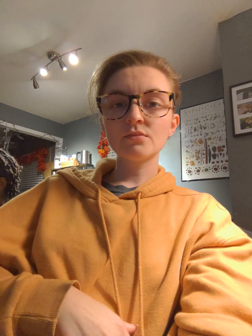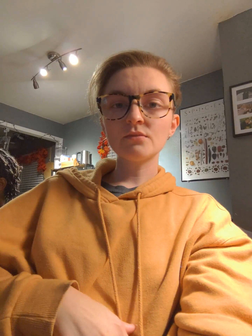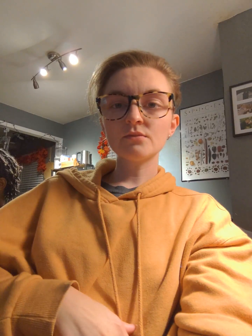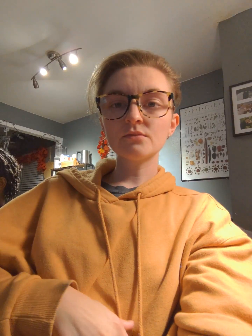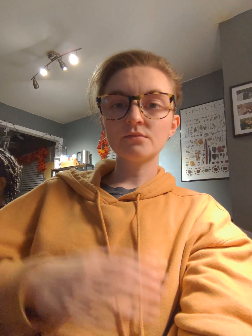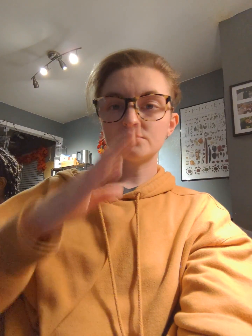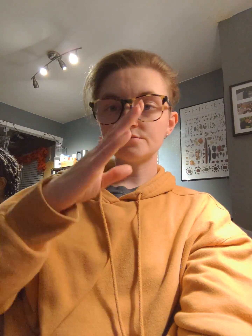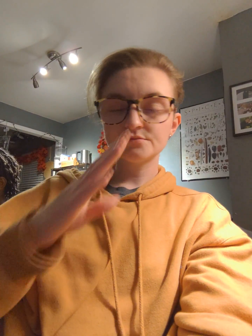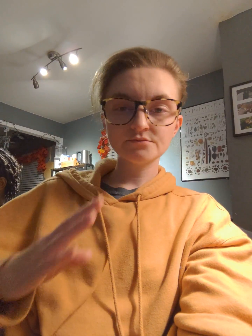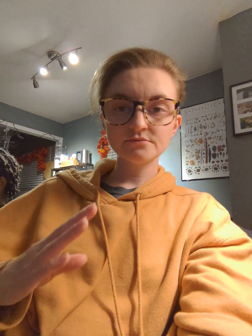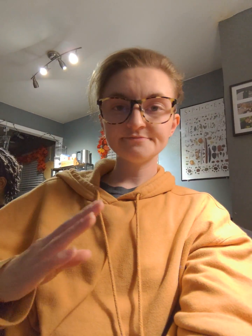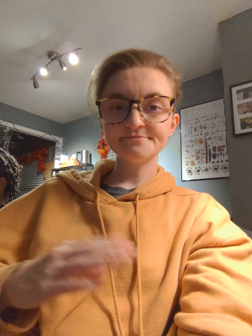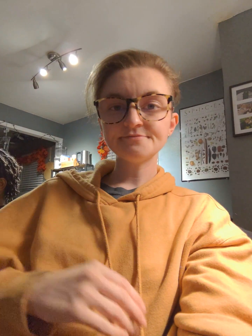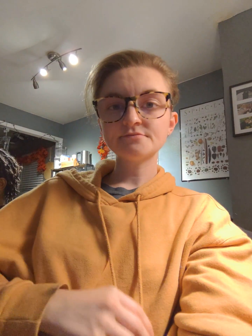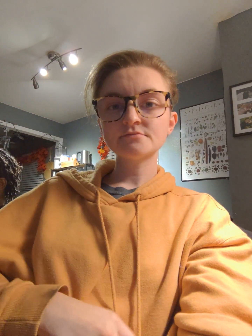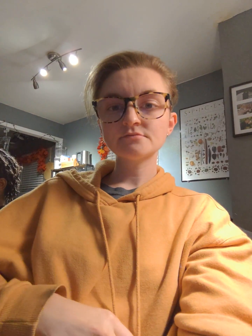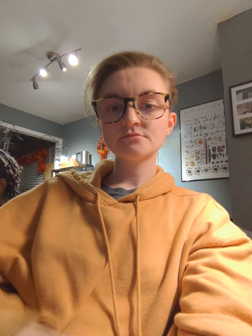roof